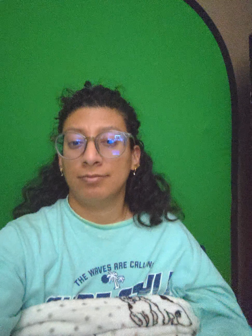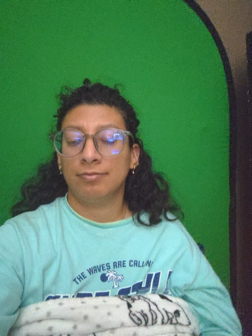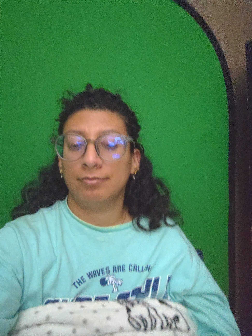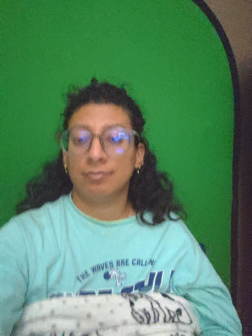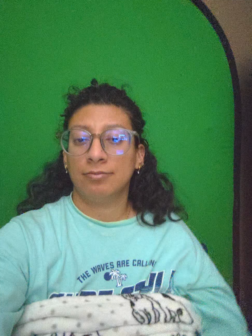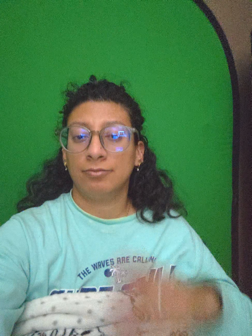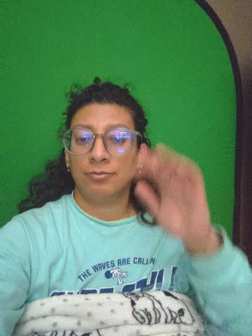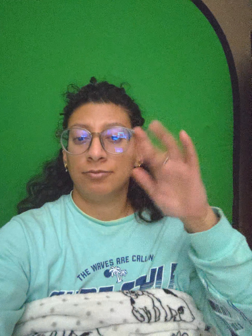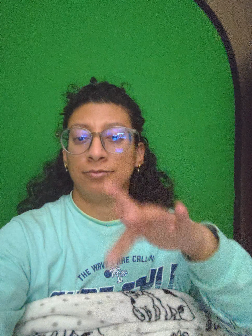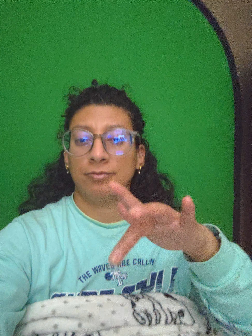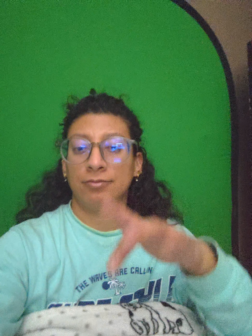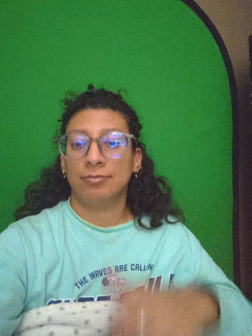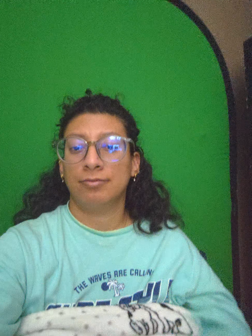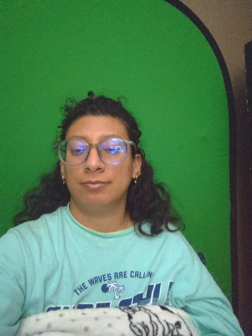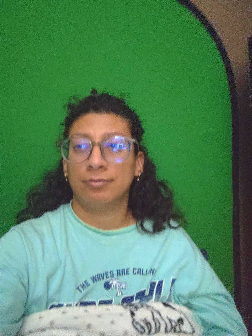touch